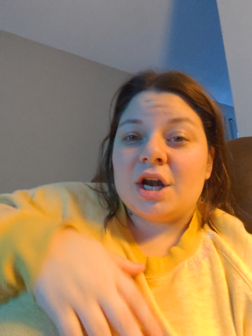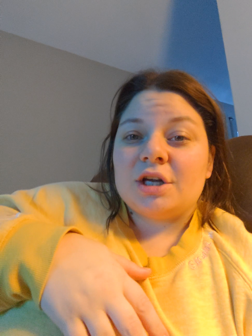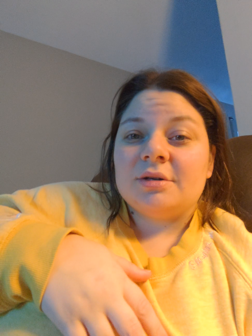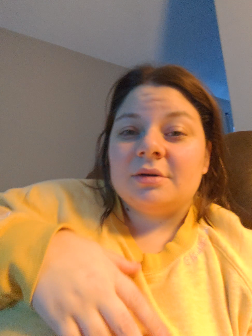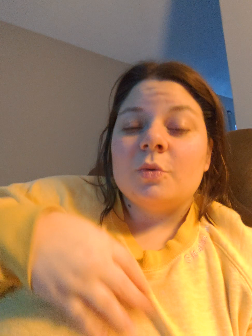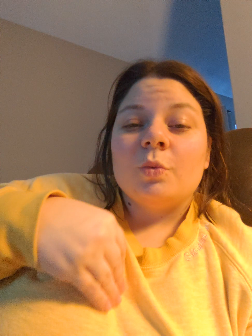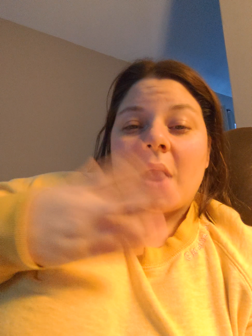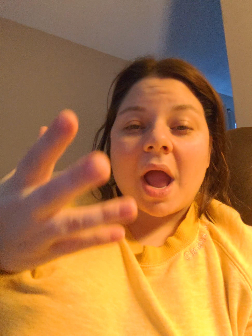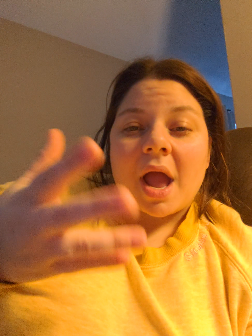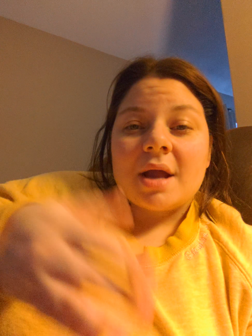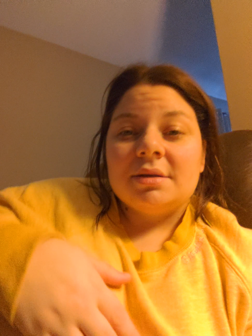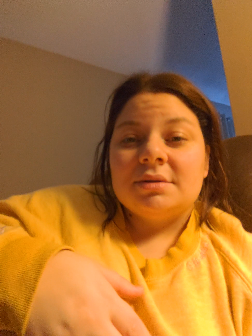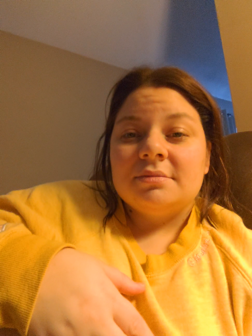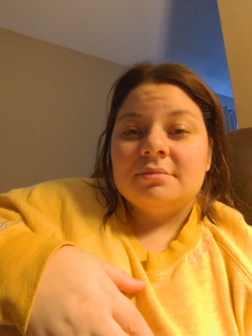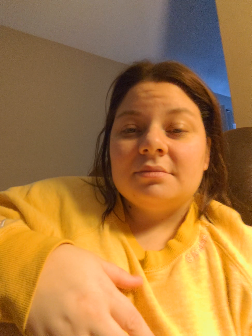white